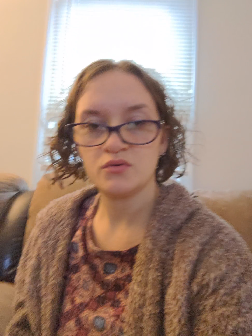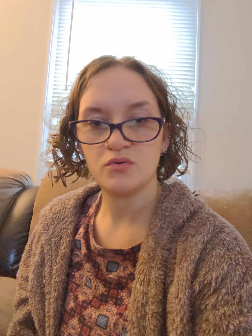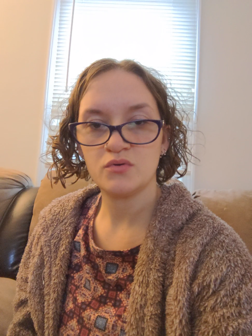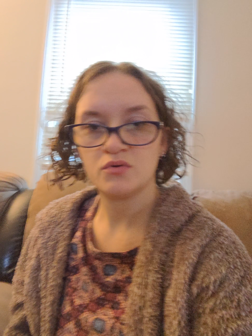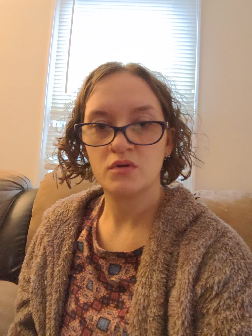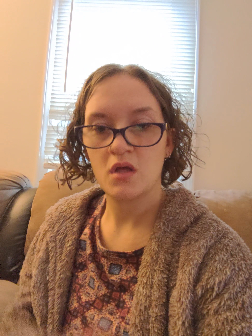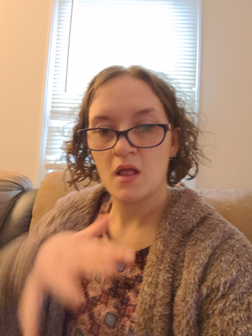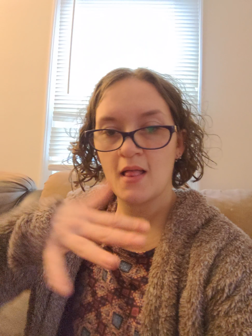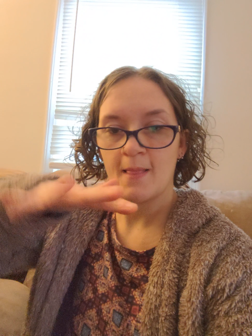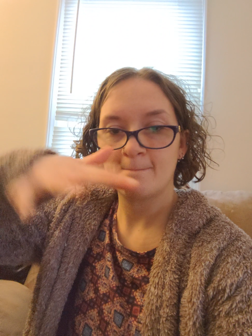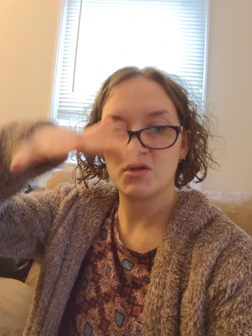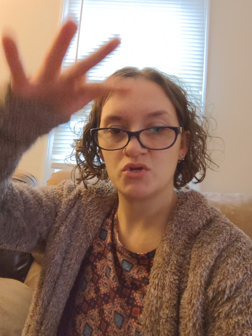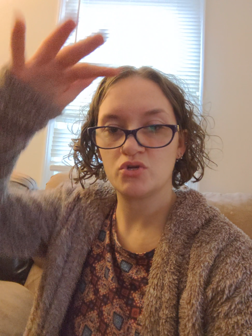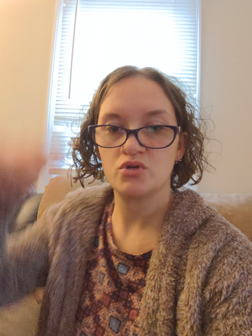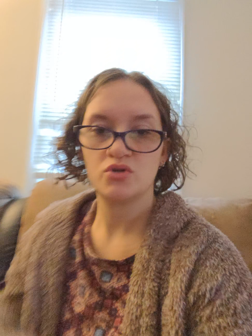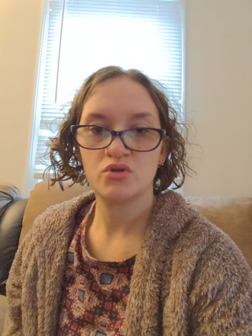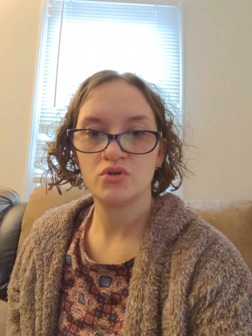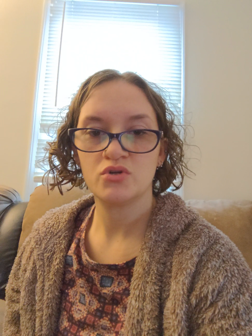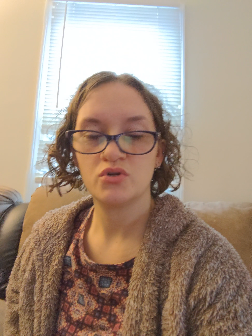helicopter